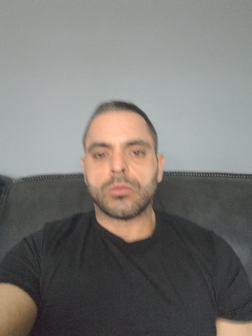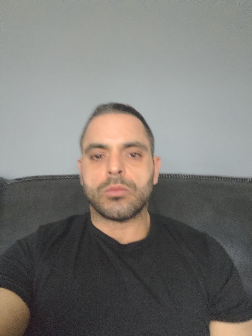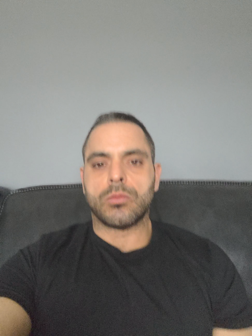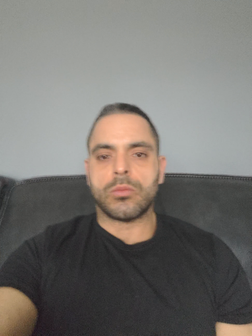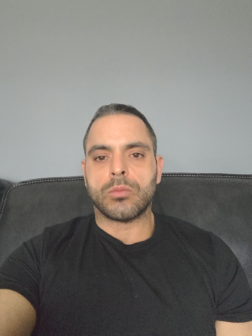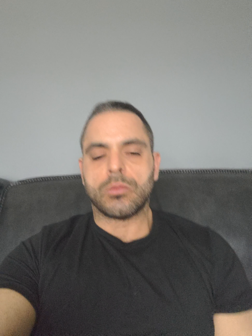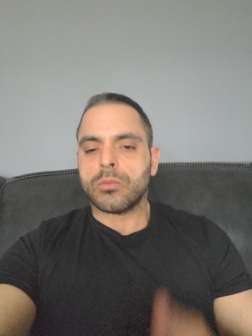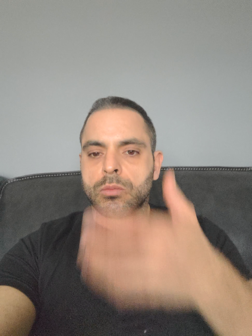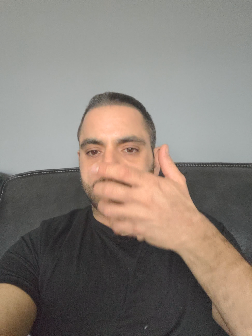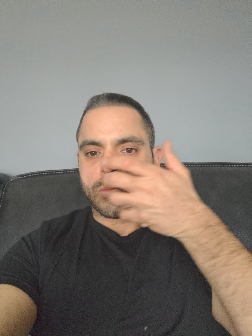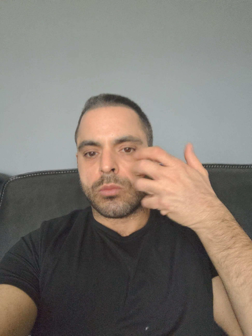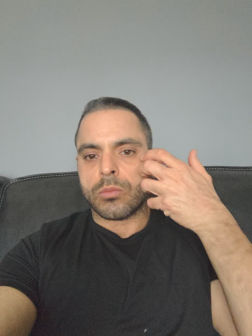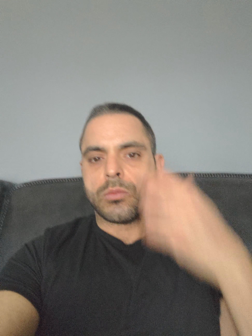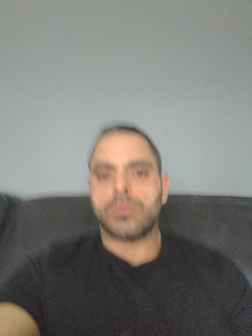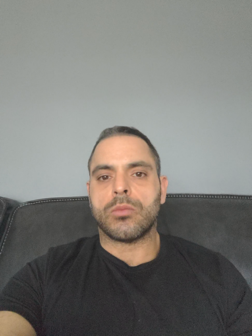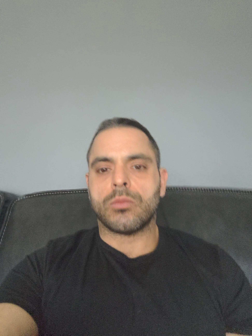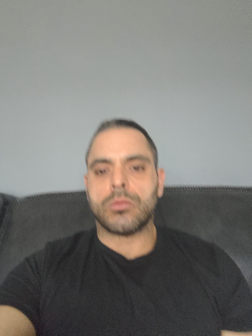tiger